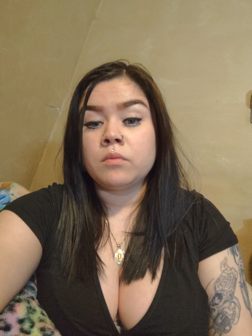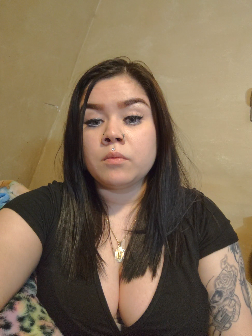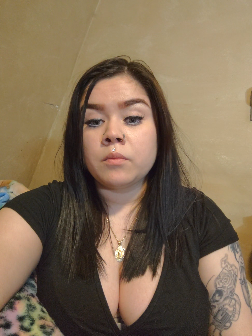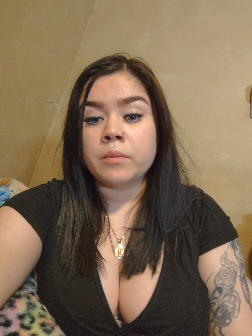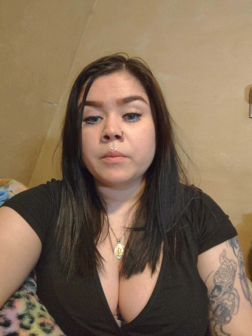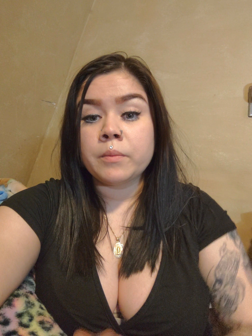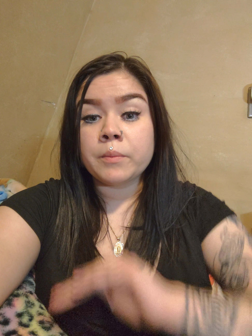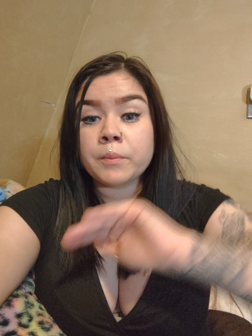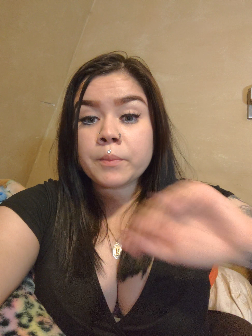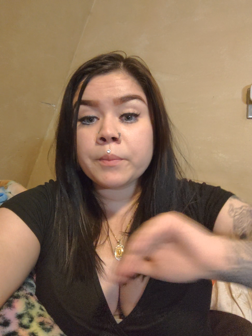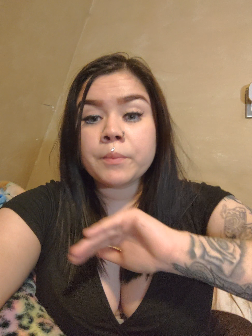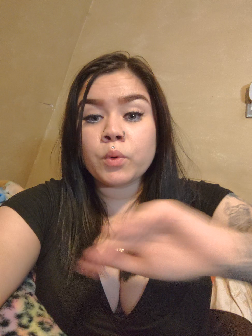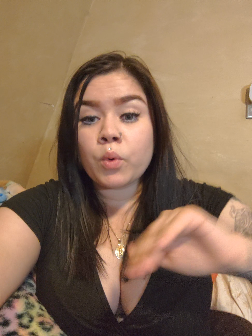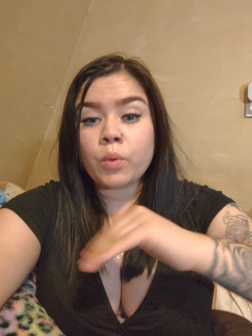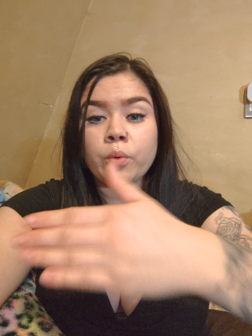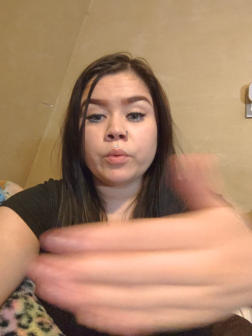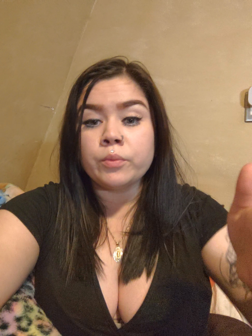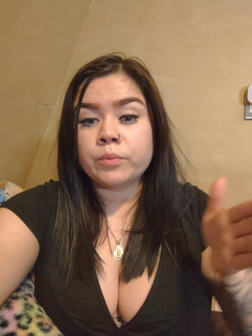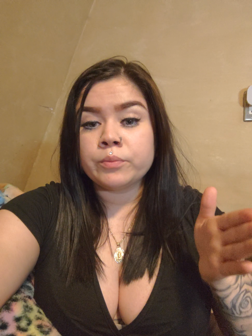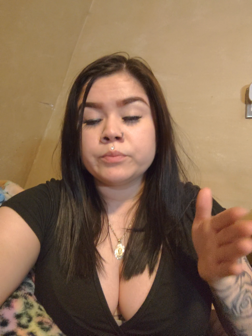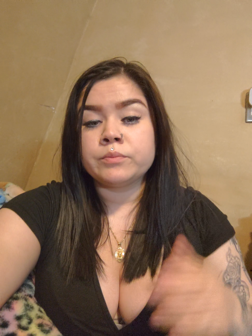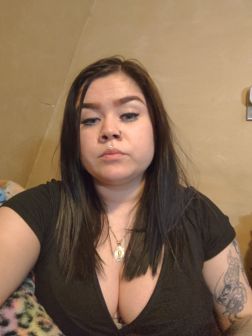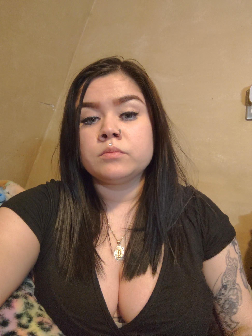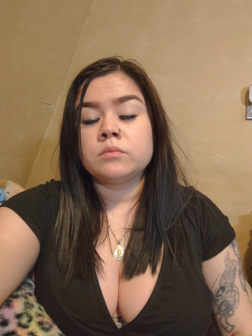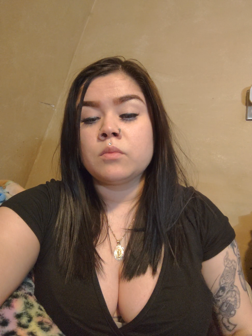pool